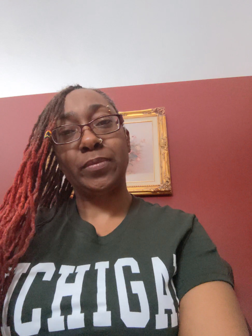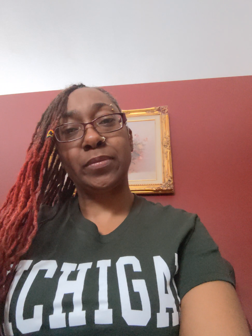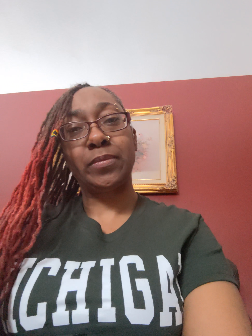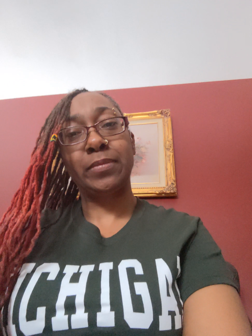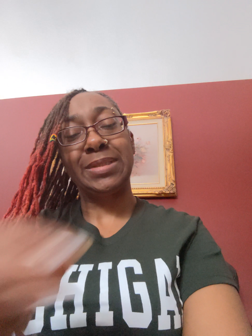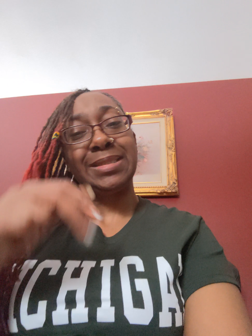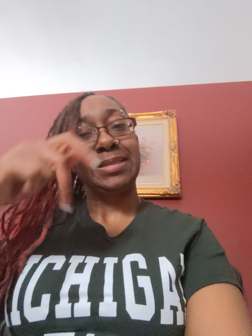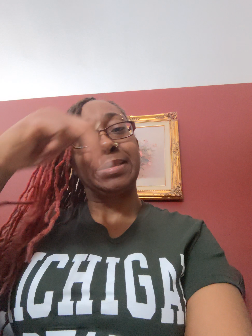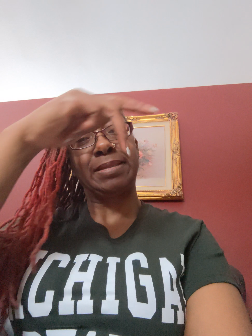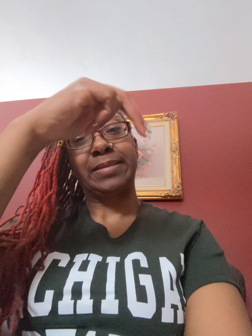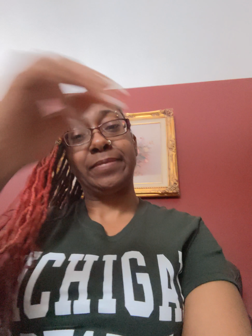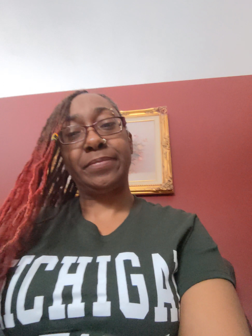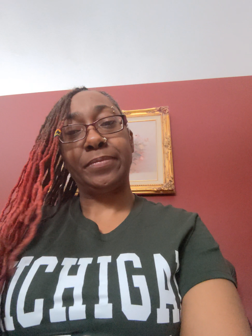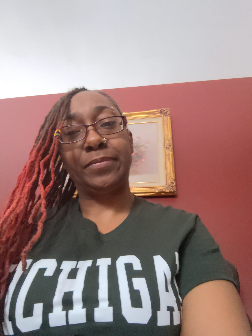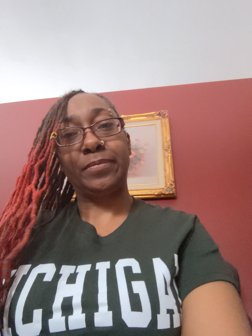stairs